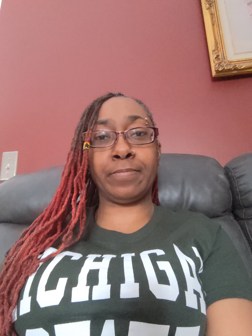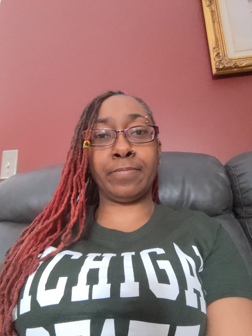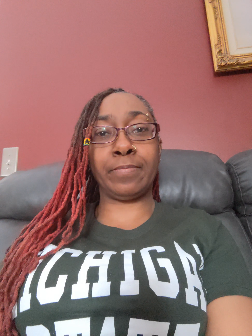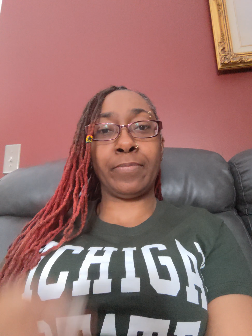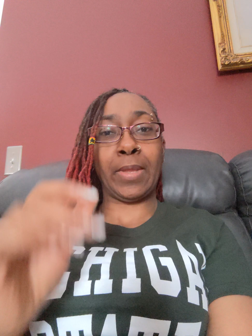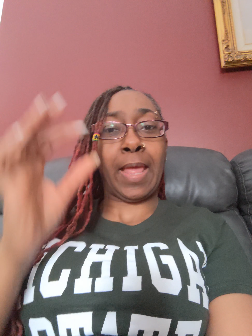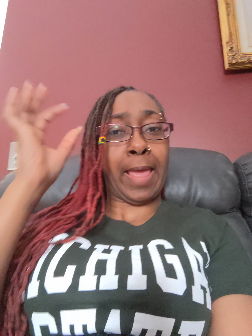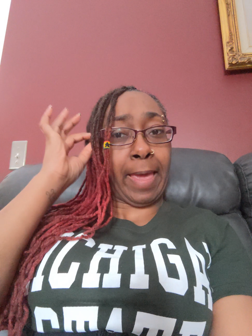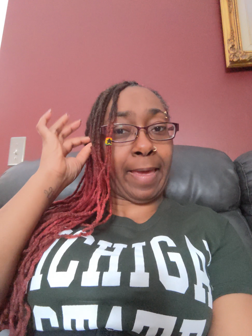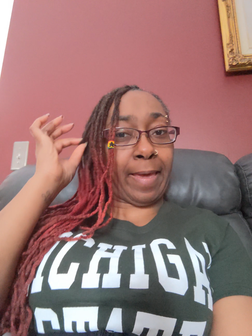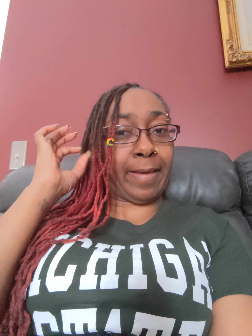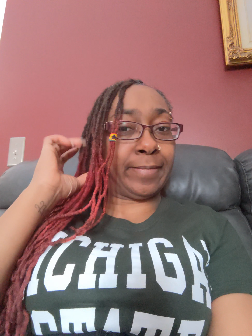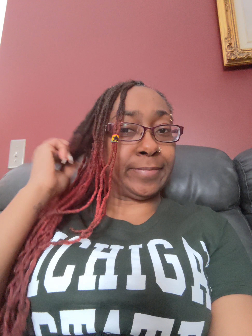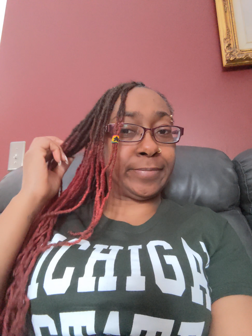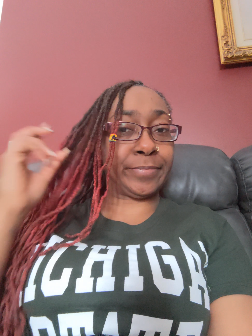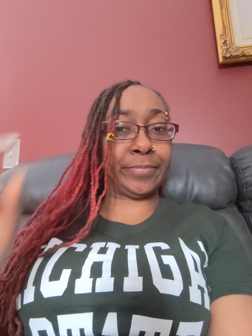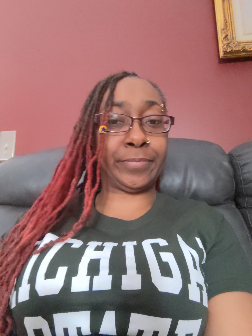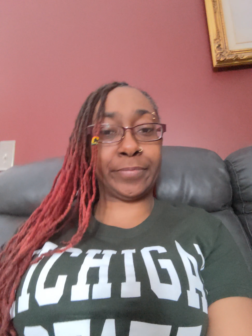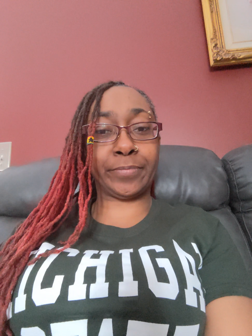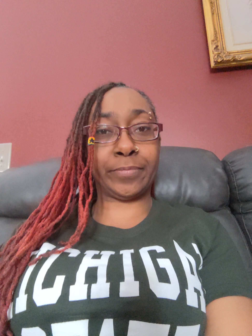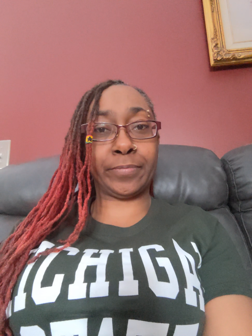hair